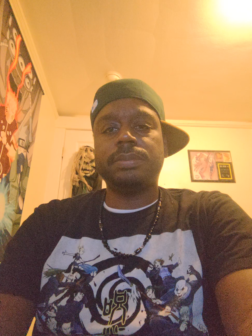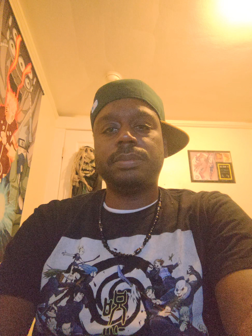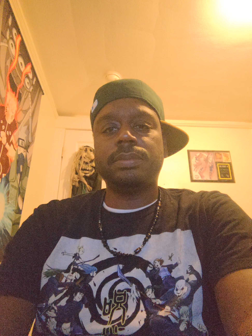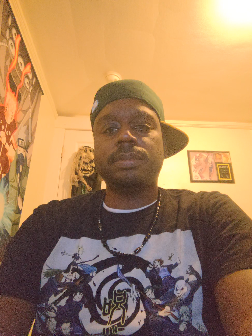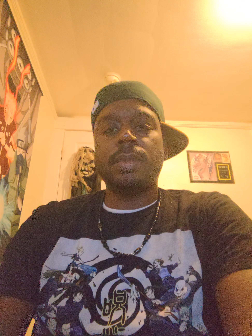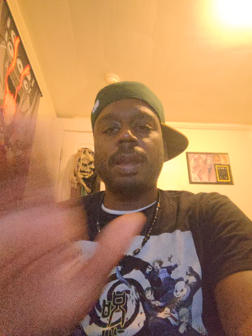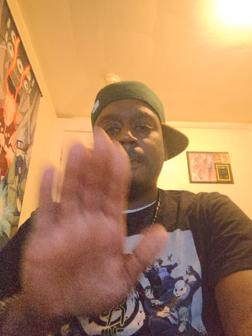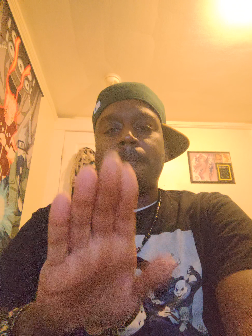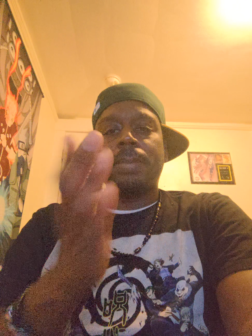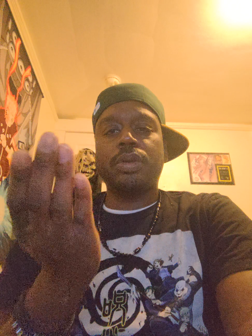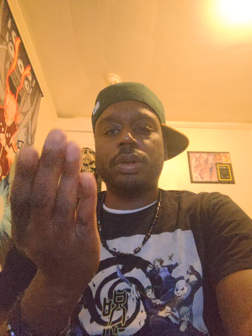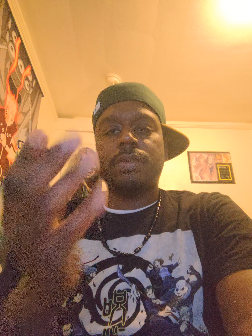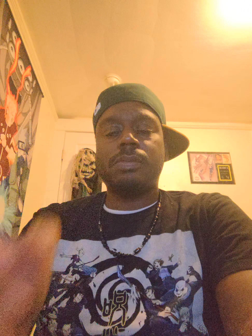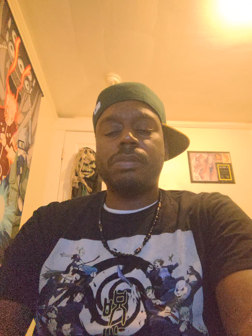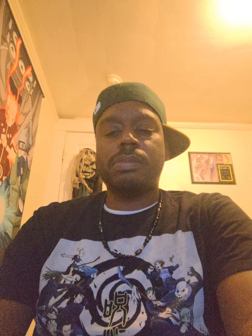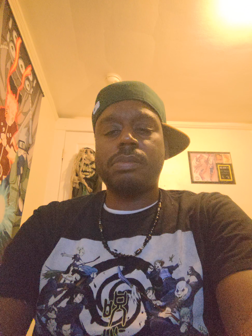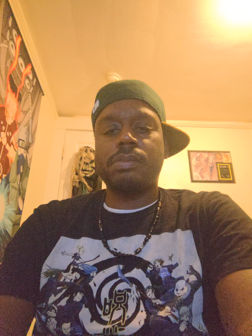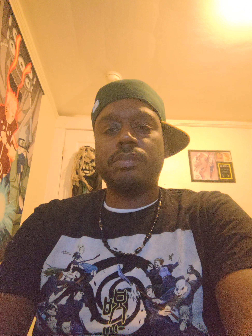book